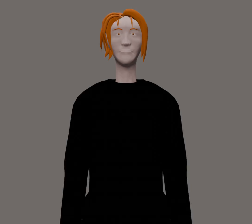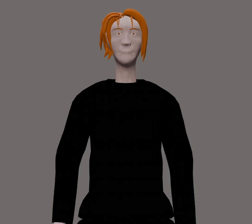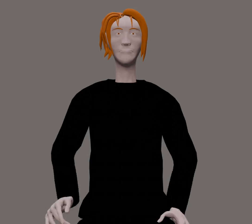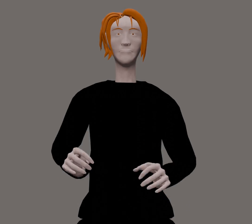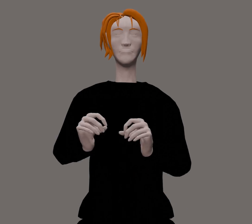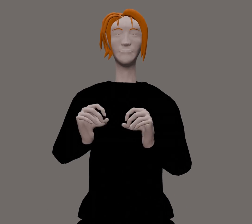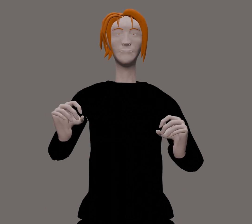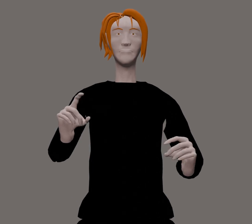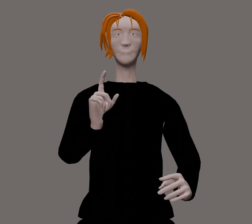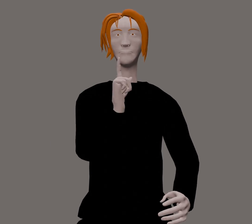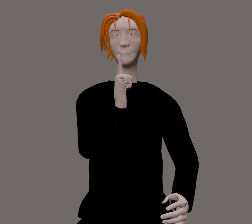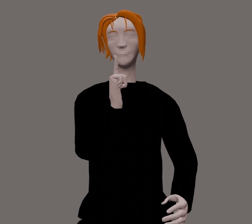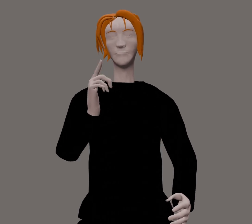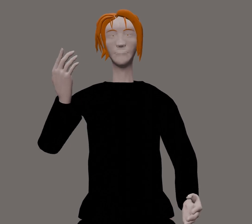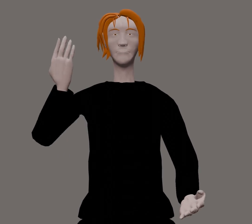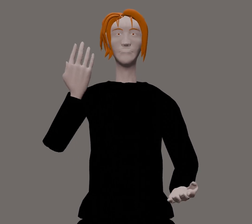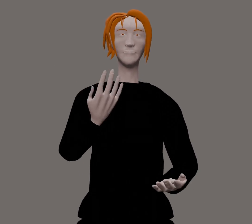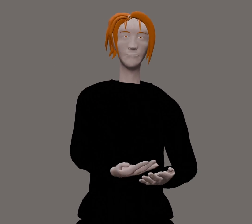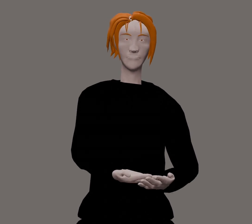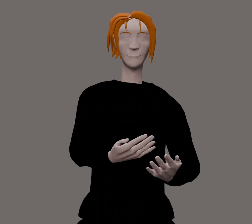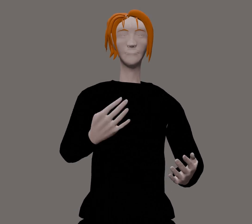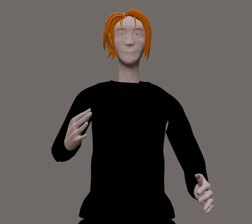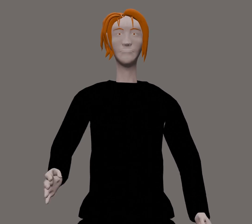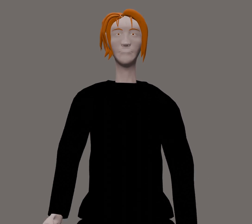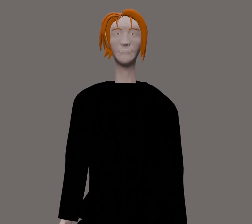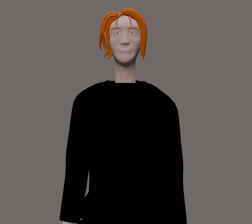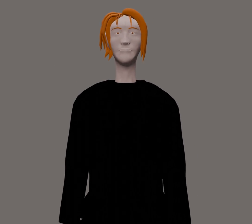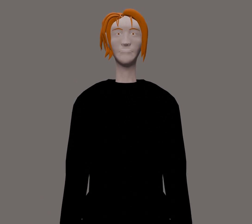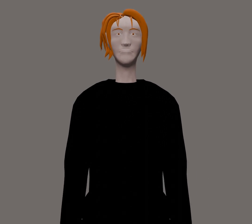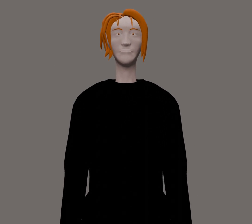Baseless